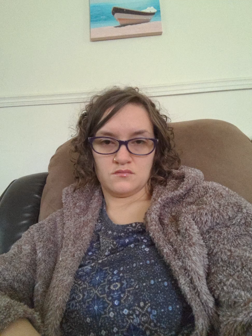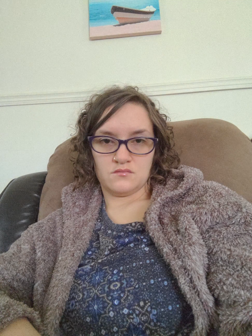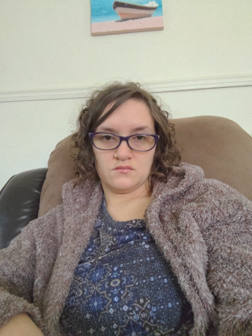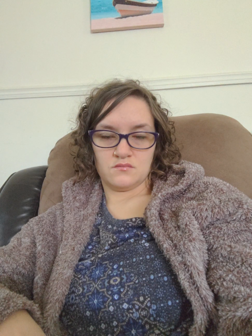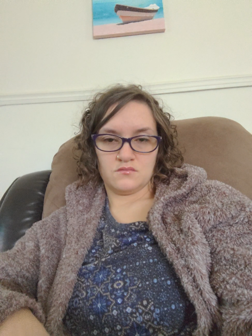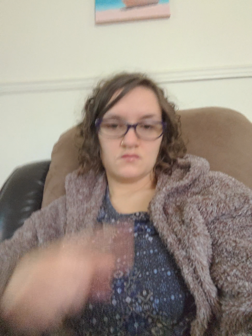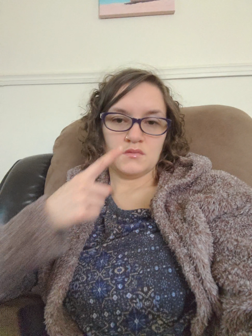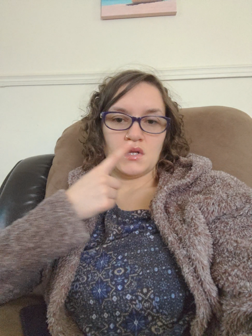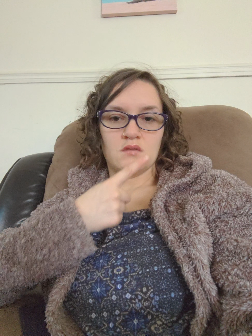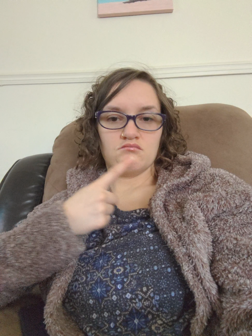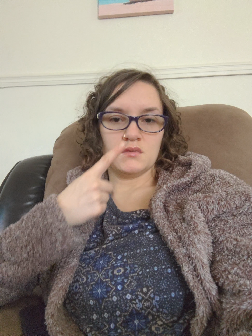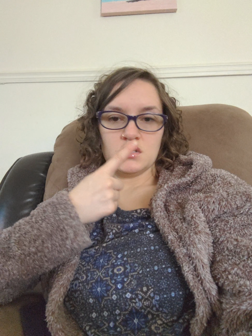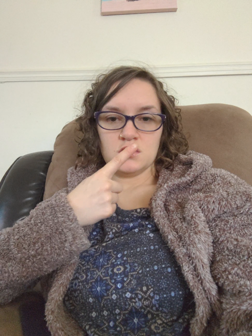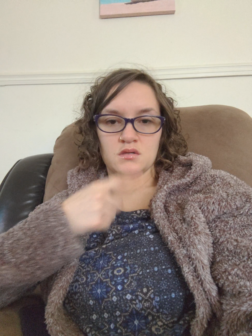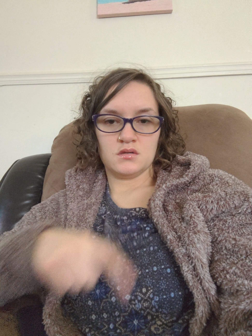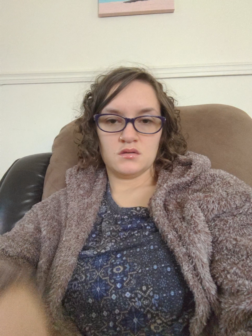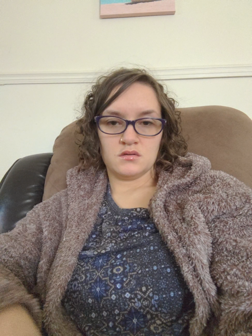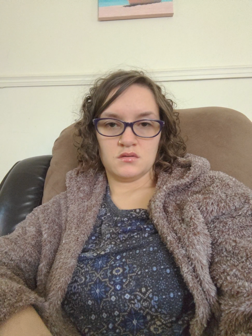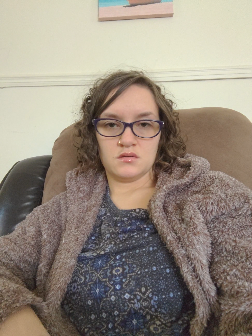lips